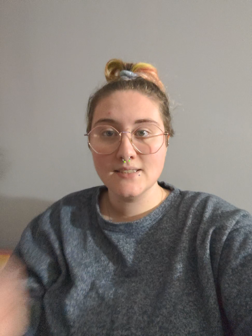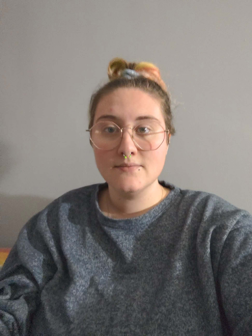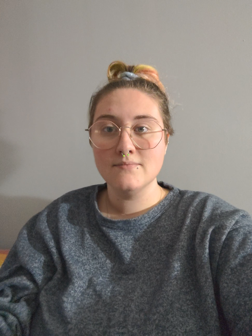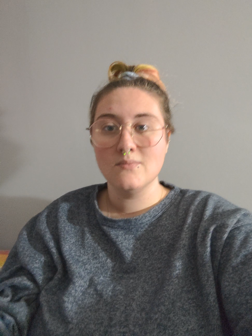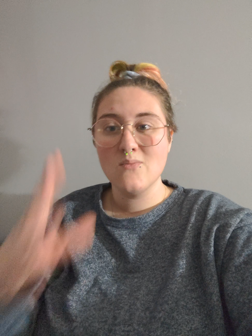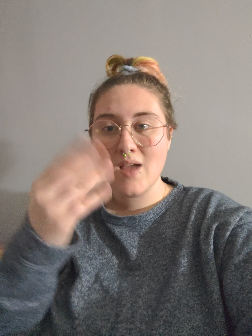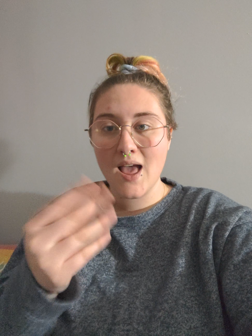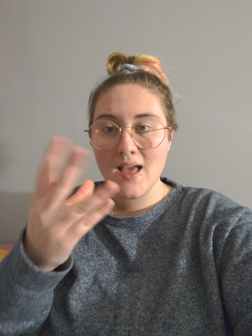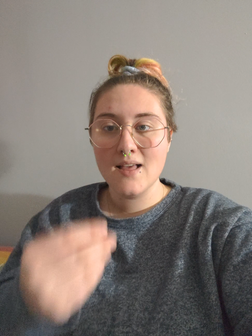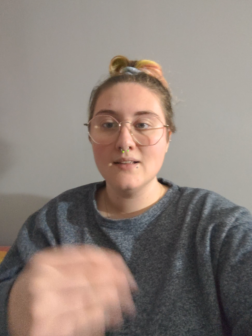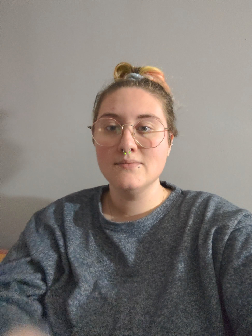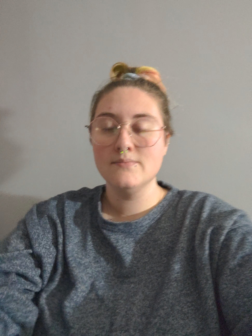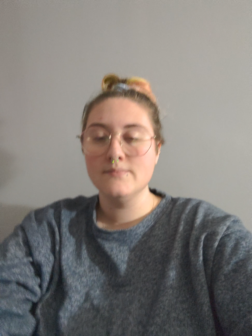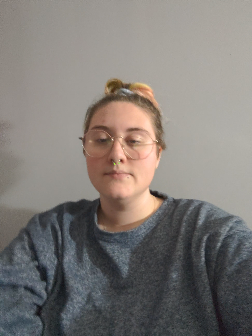wet